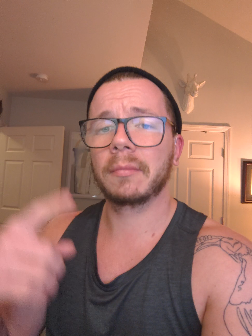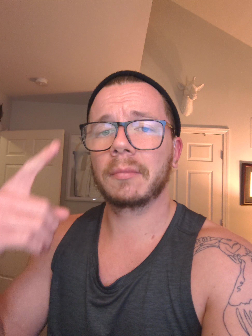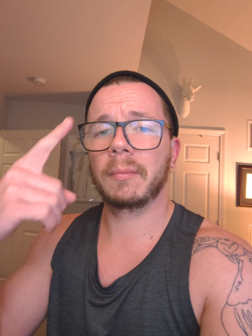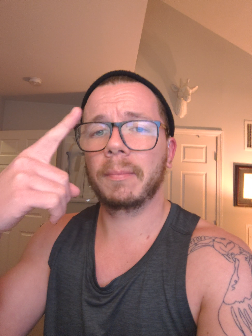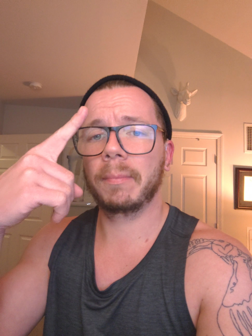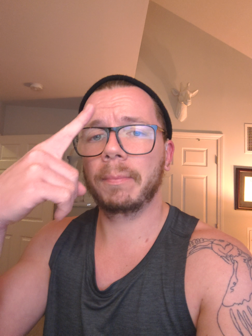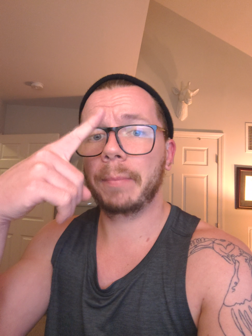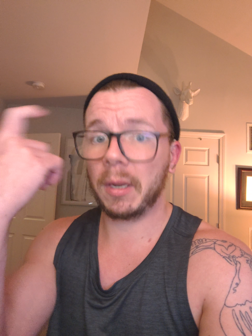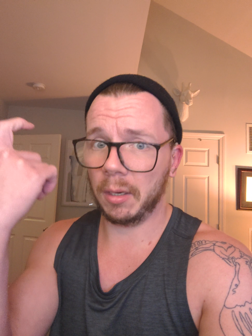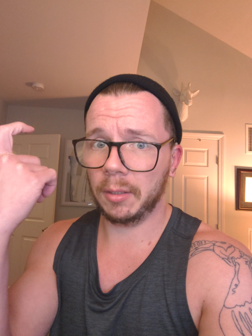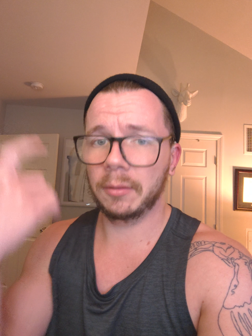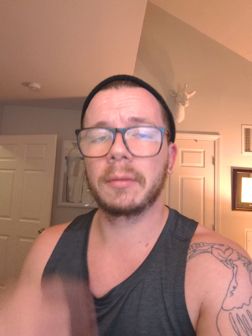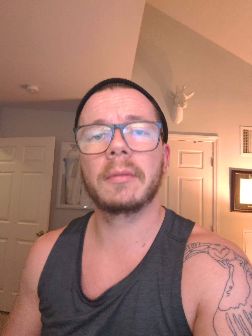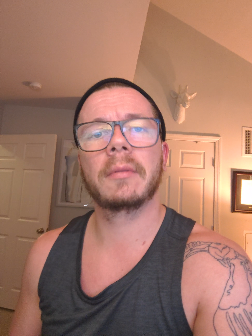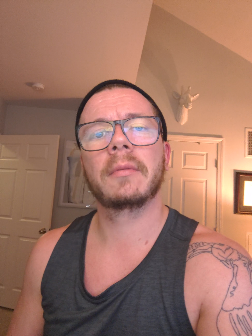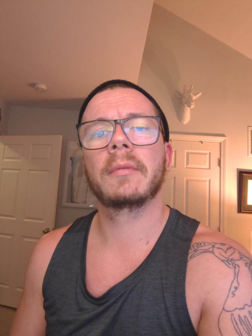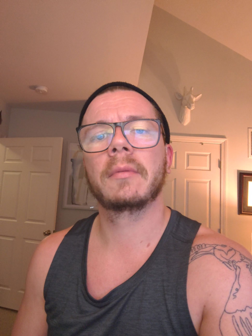because